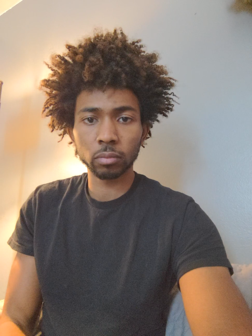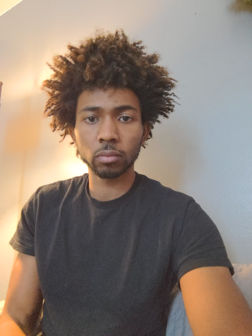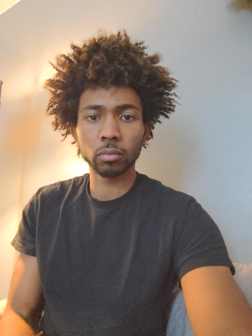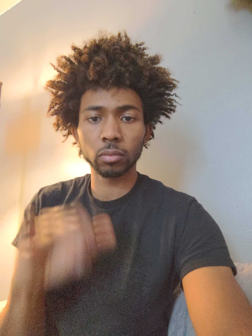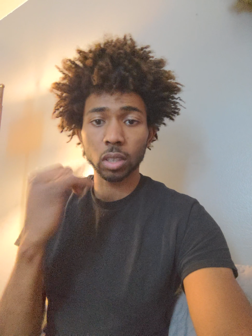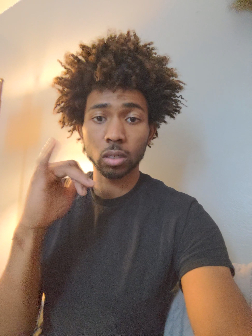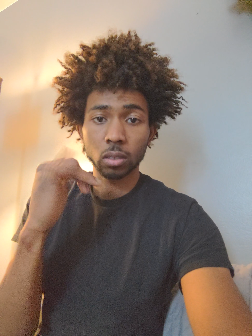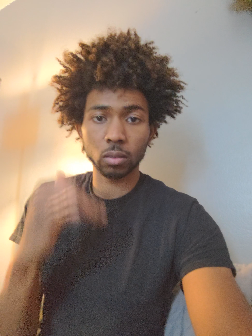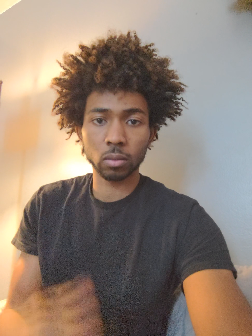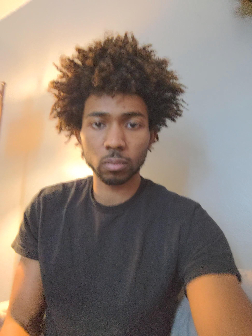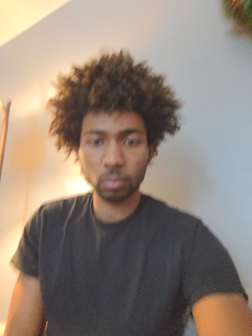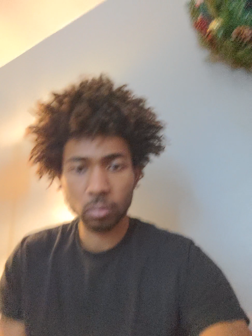yellow